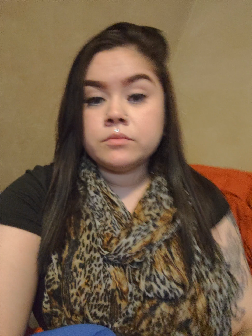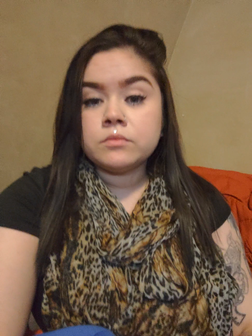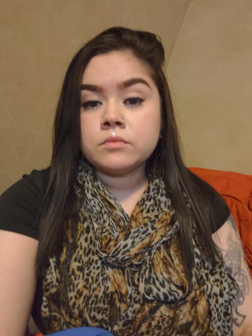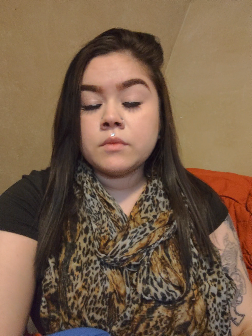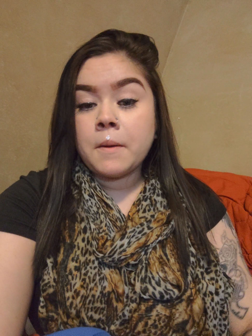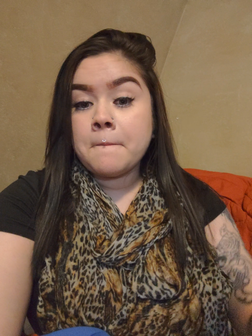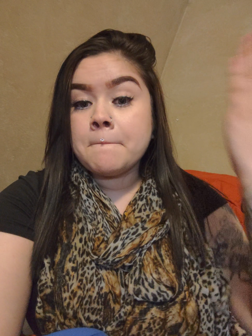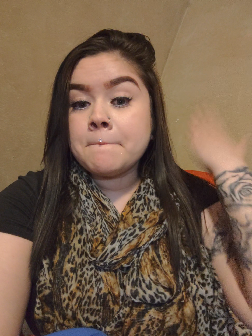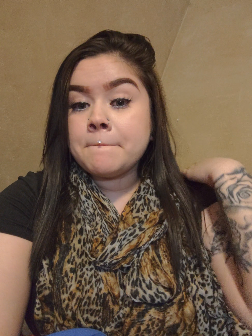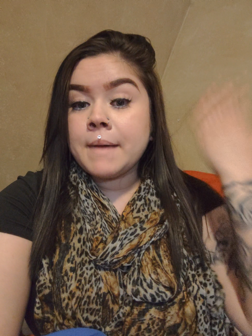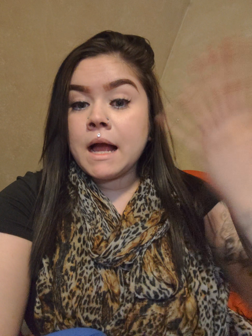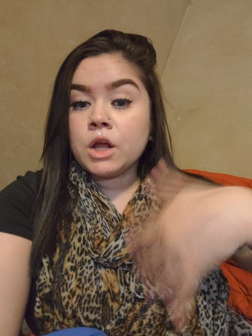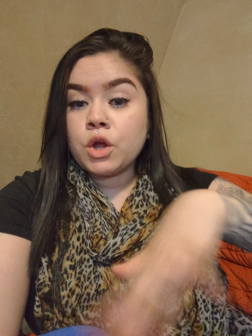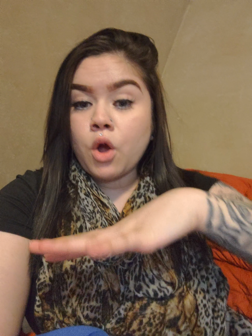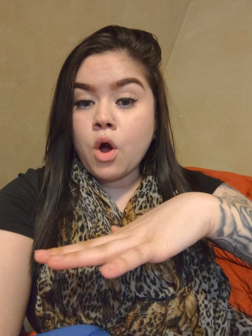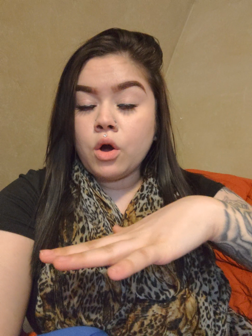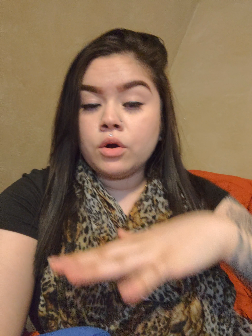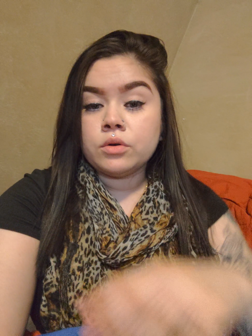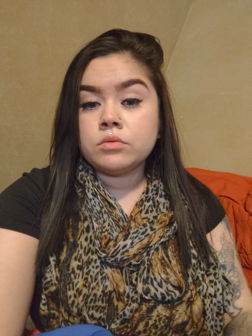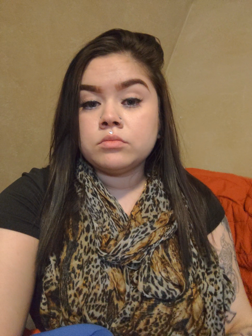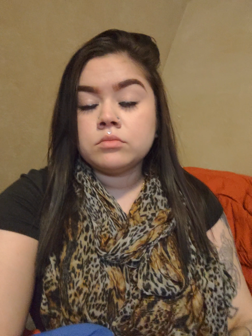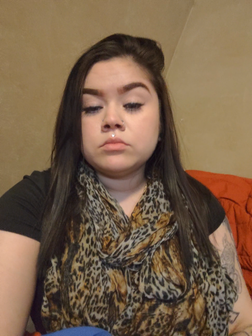backyard